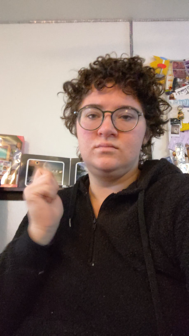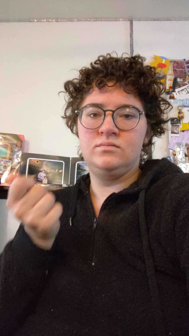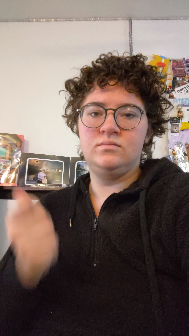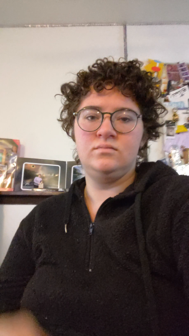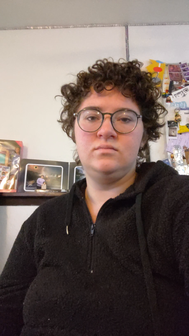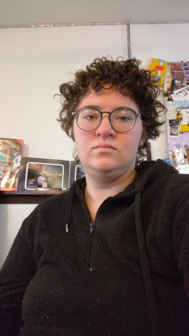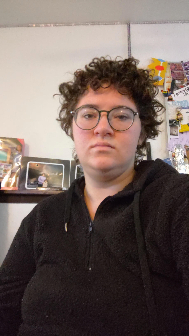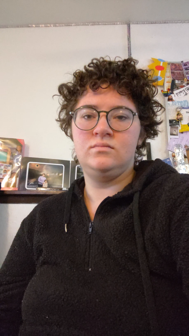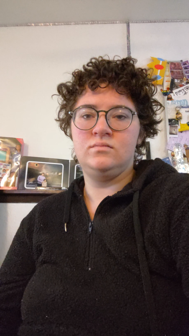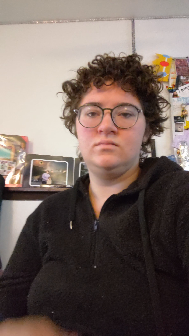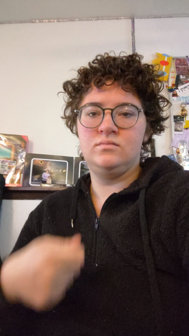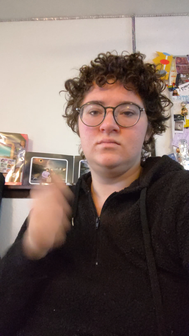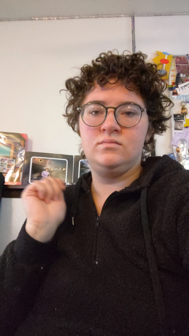rip